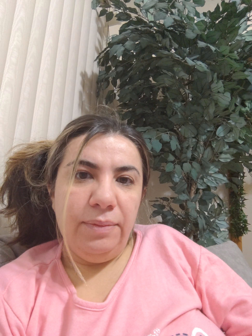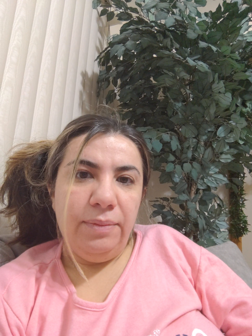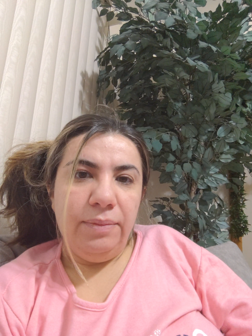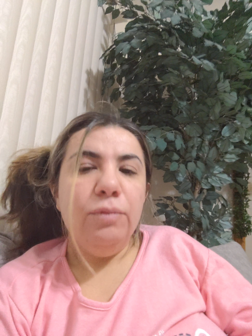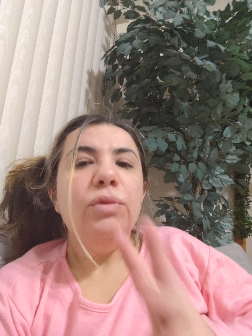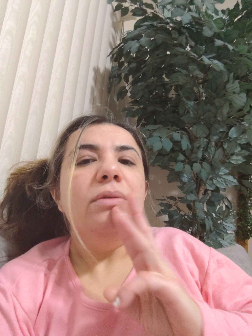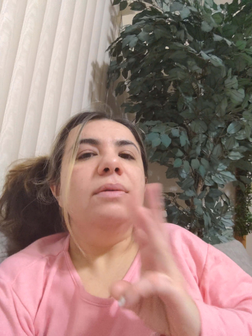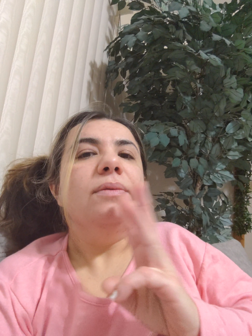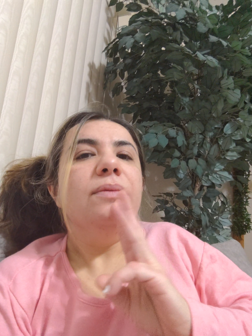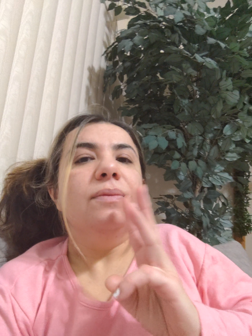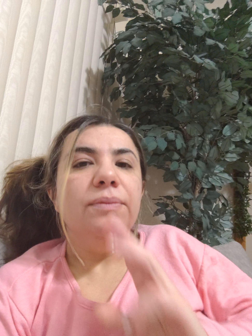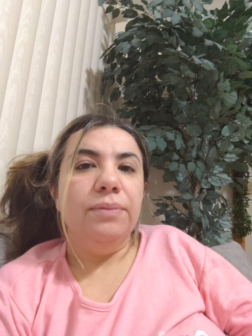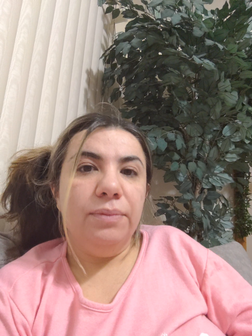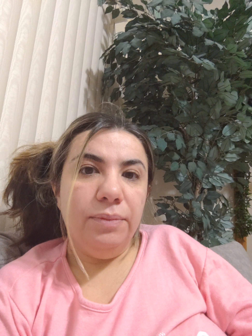water